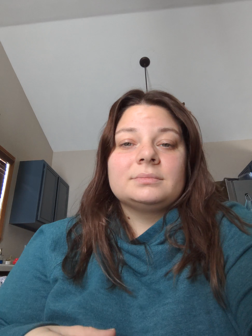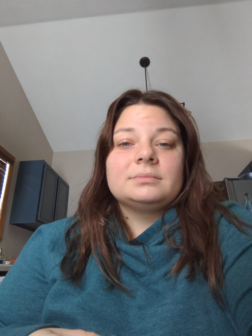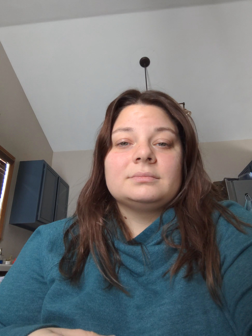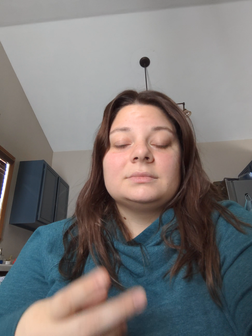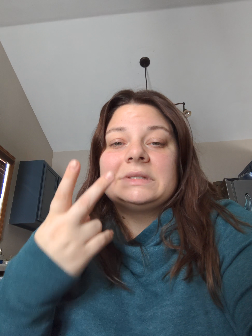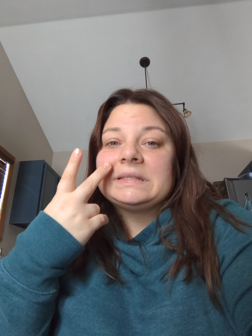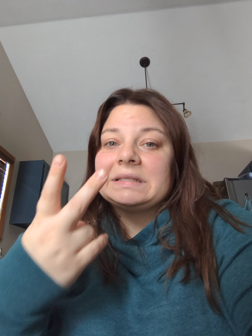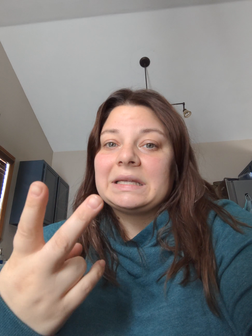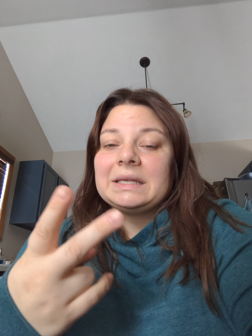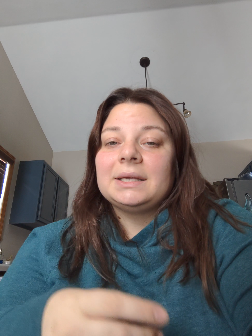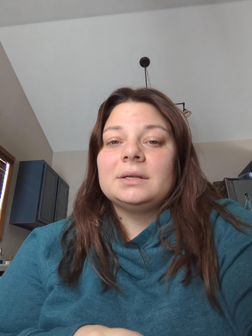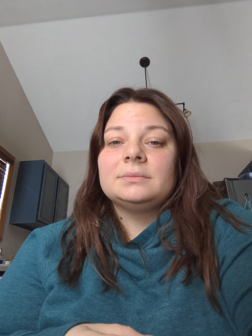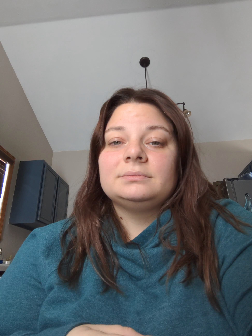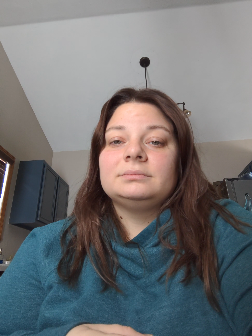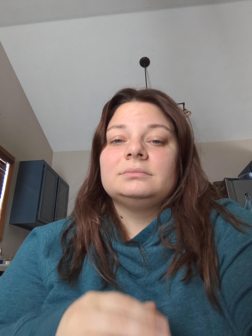see